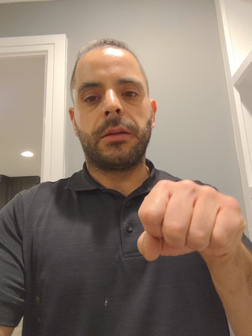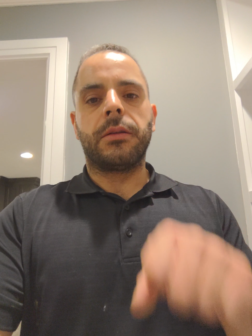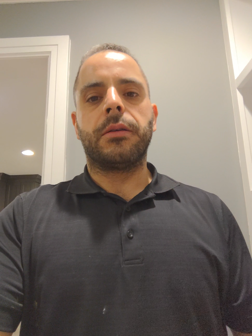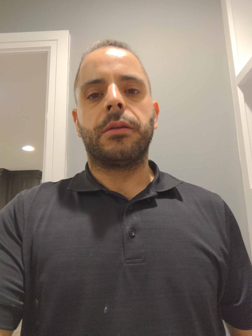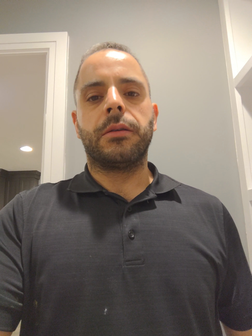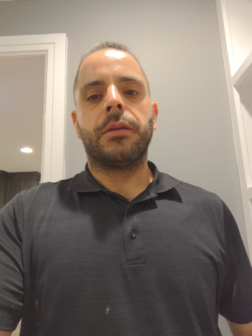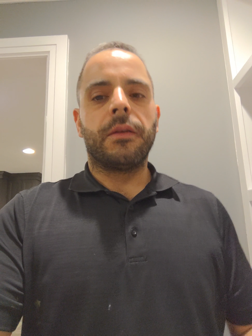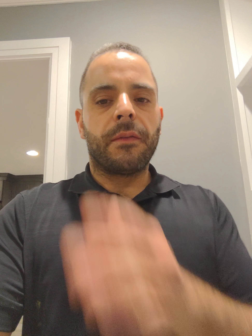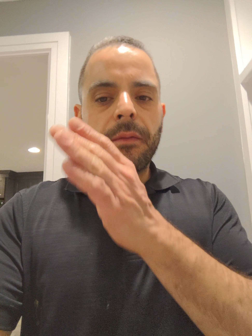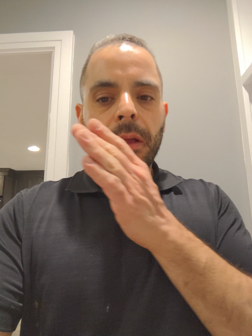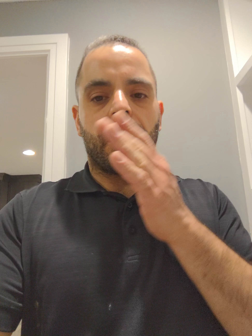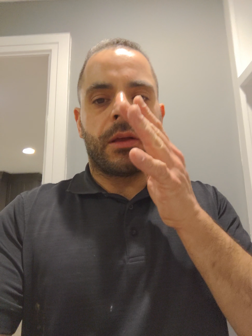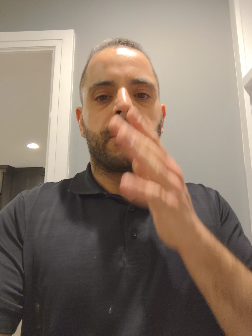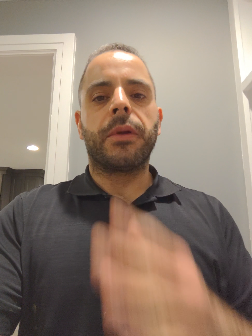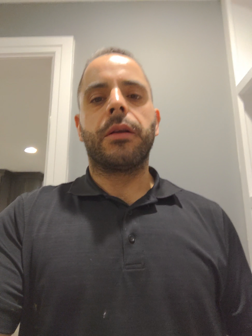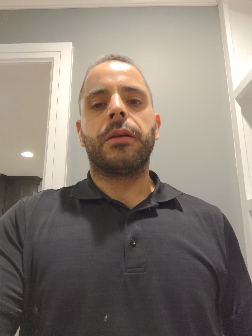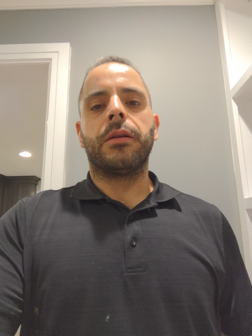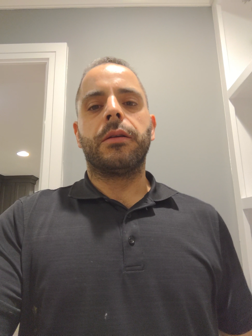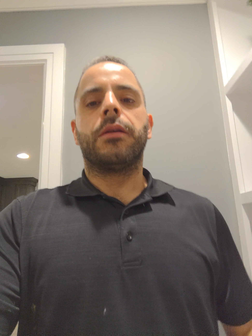farm